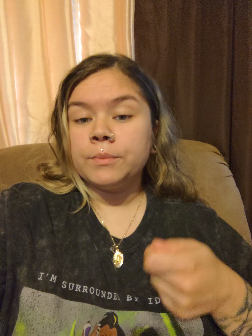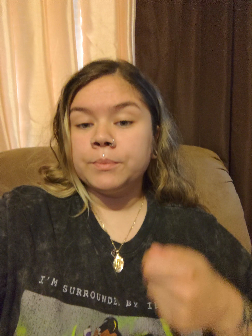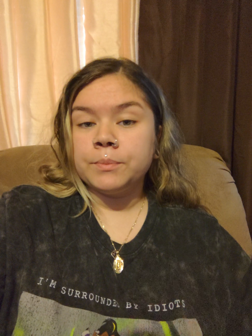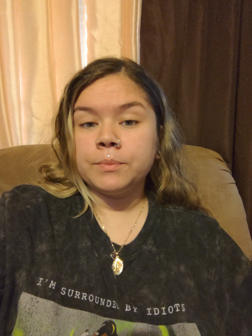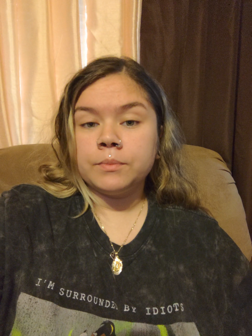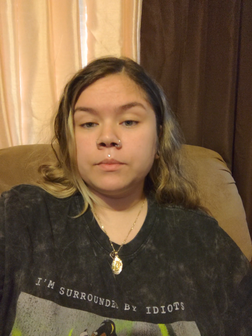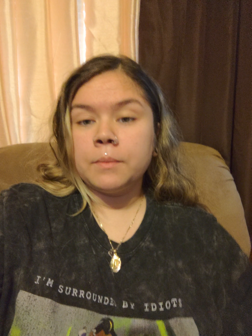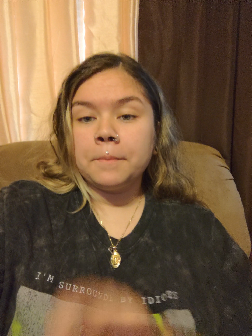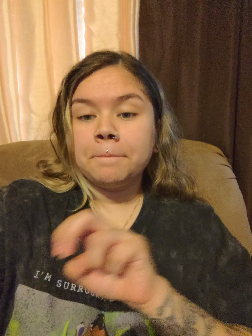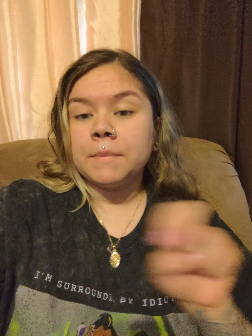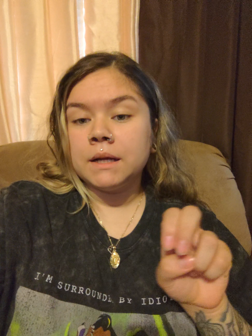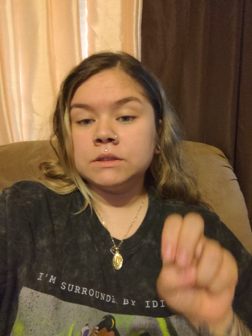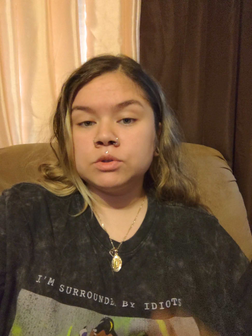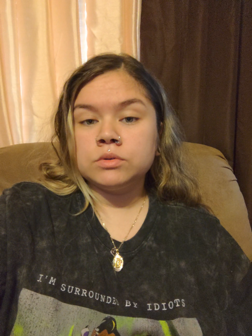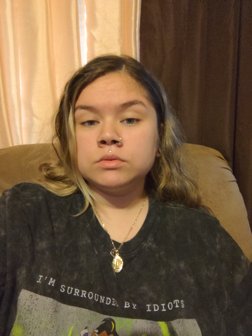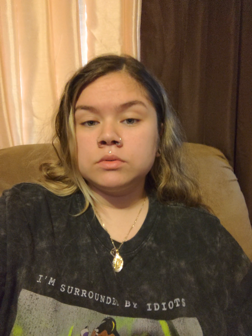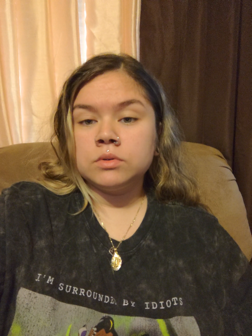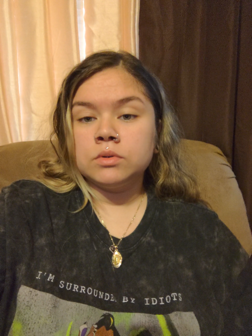bench